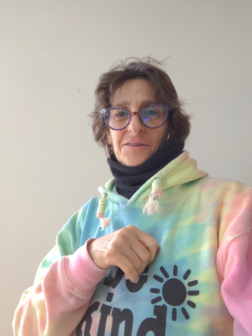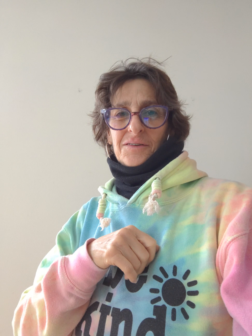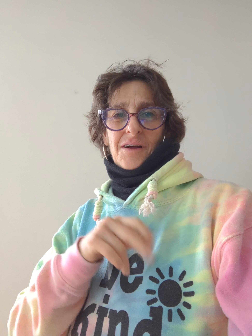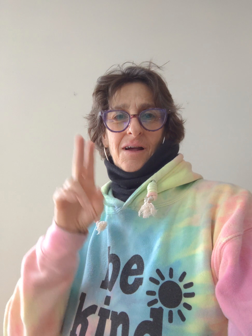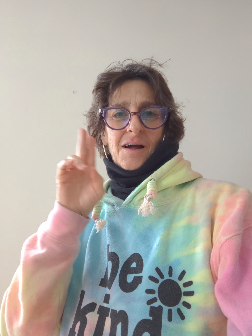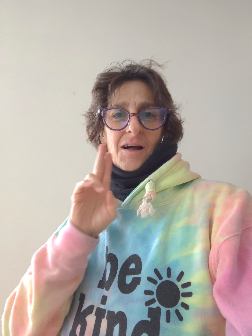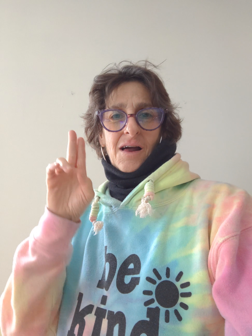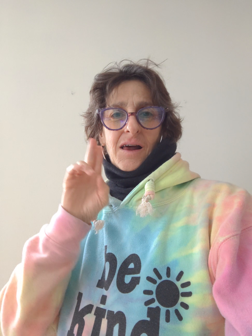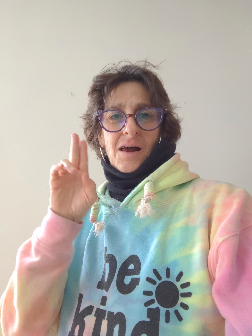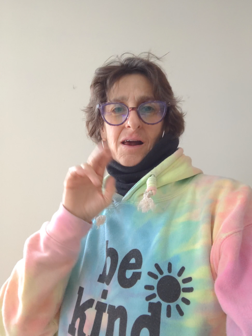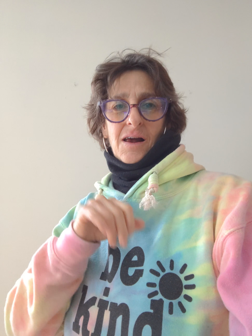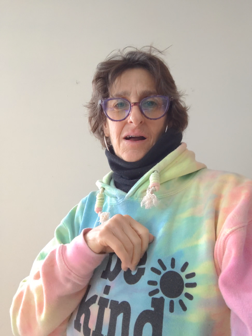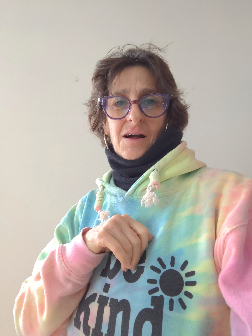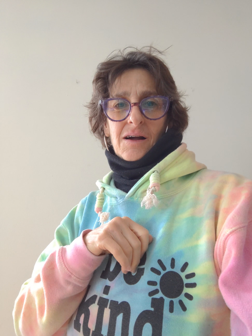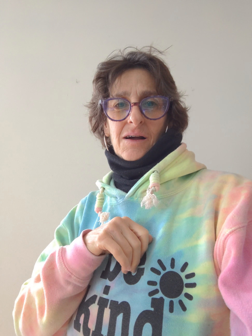uncle